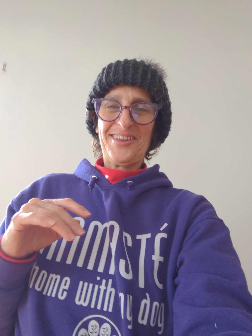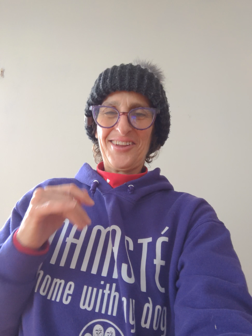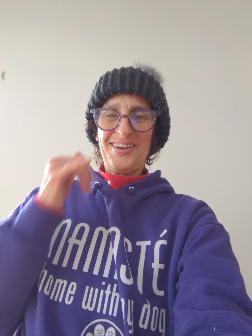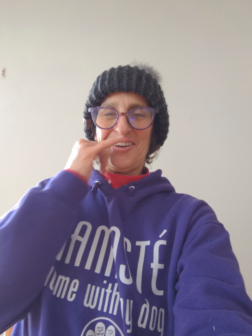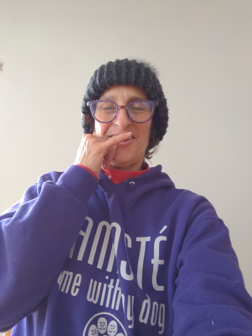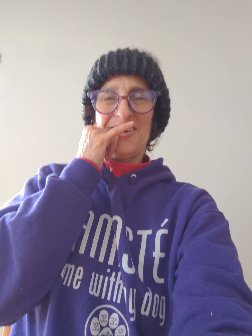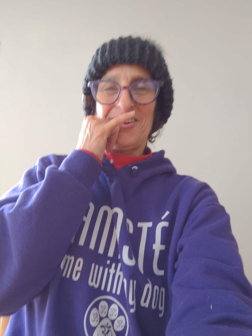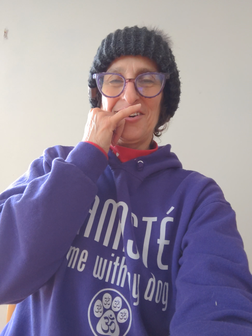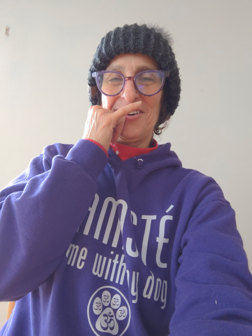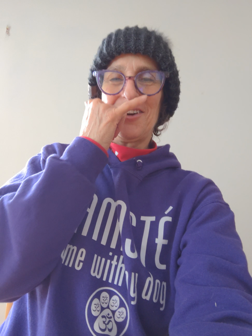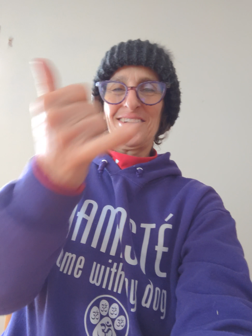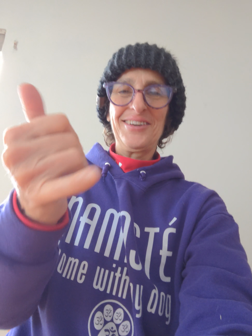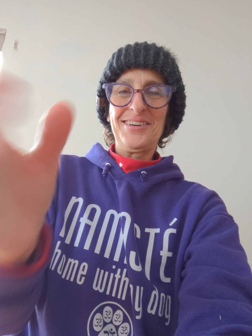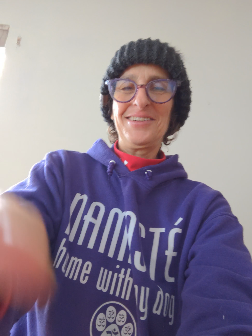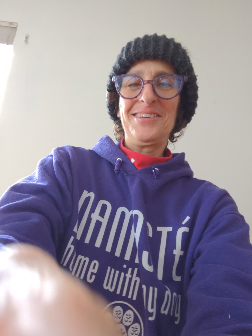call on the phone